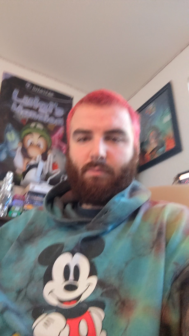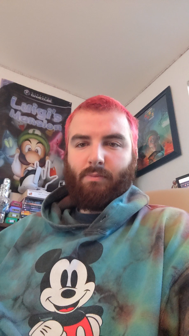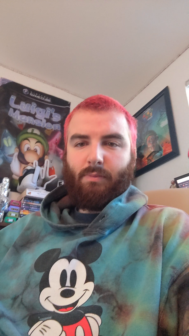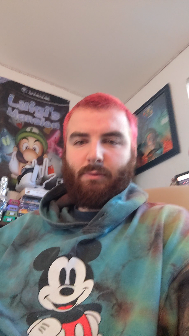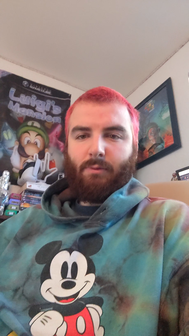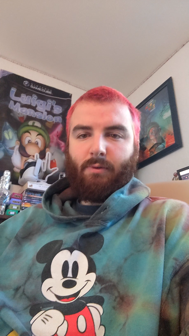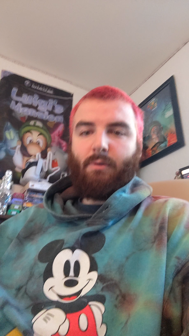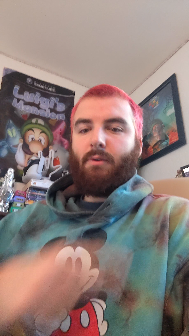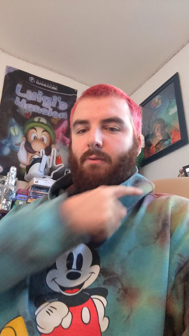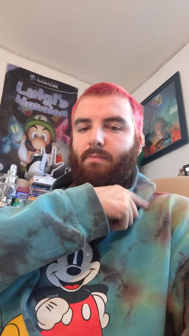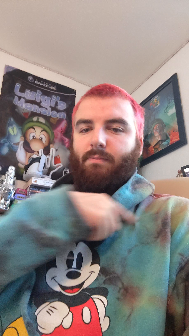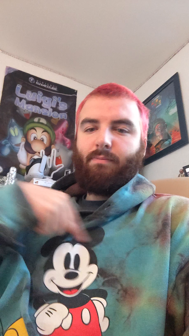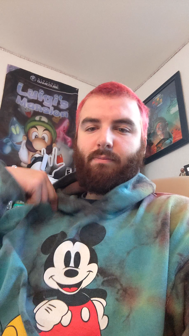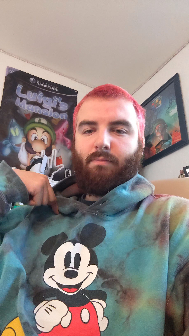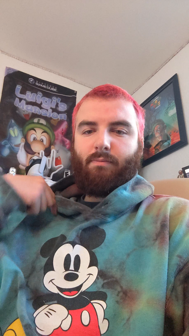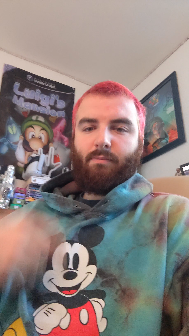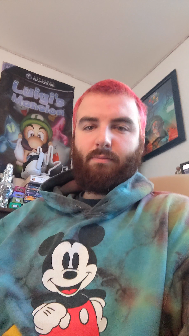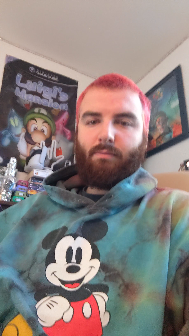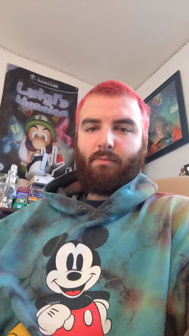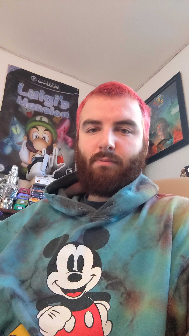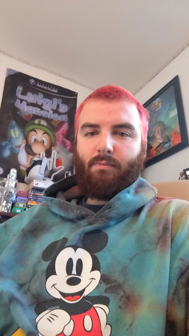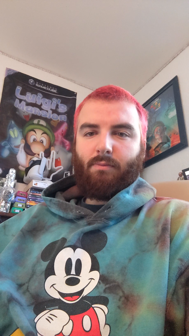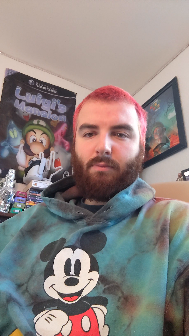necklace